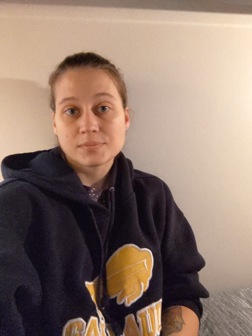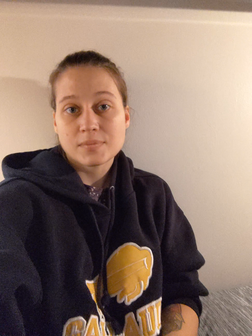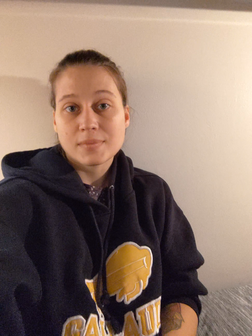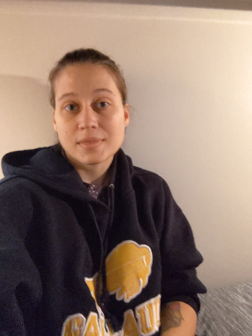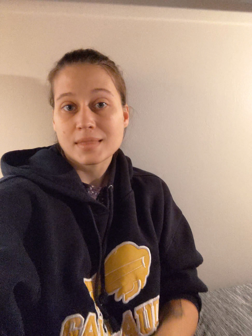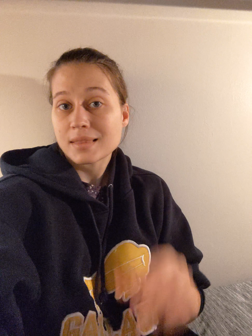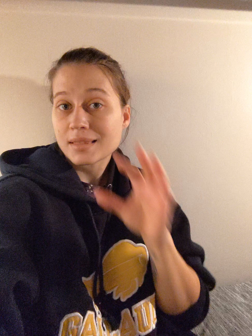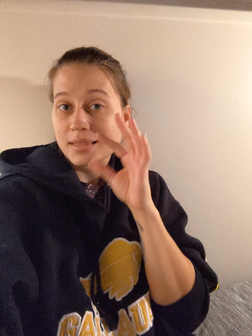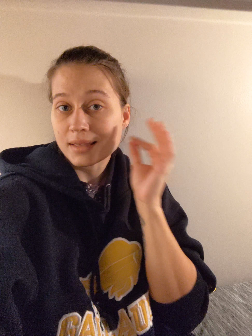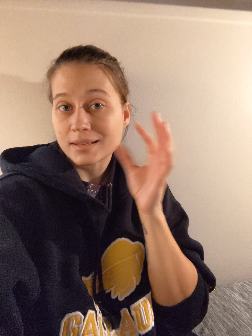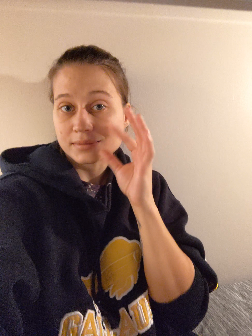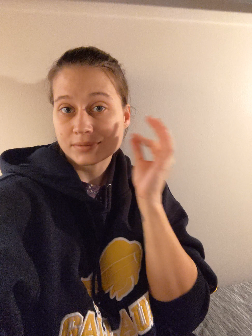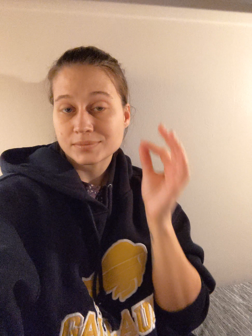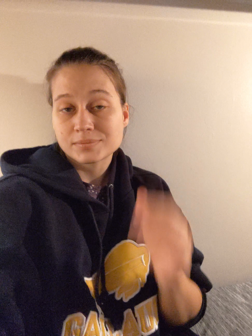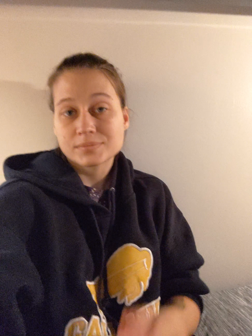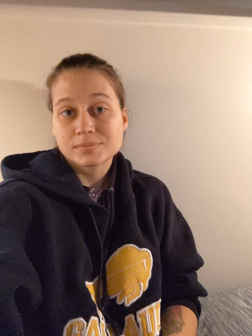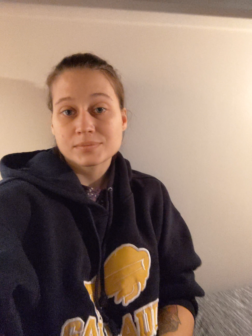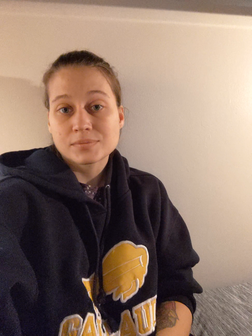cat